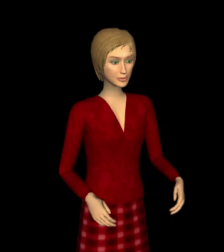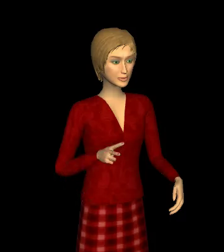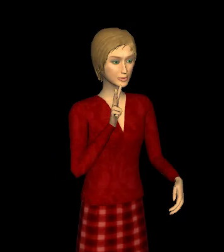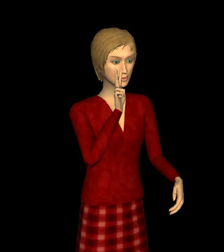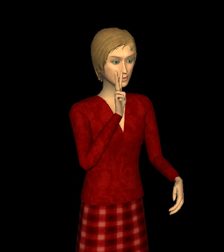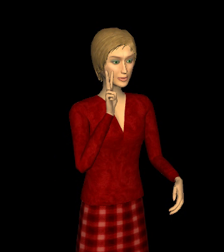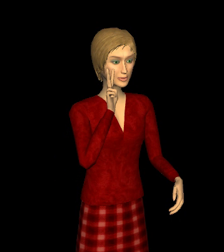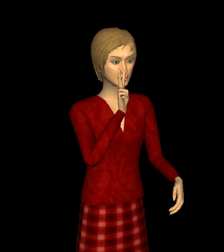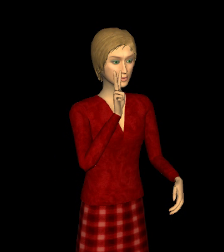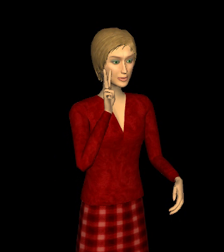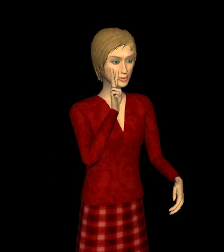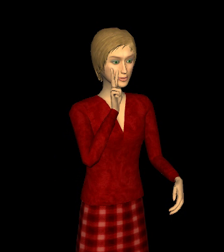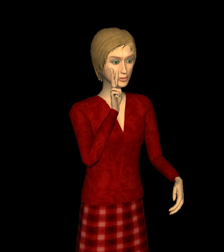مضحك